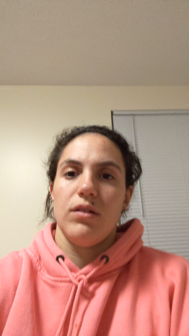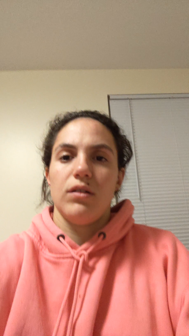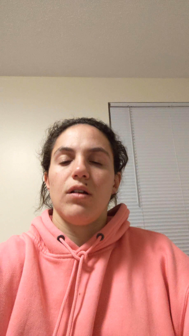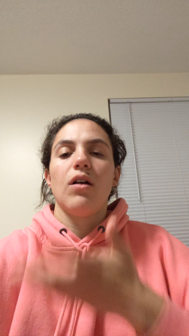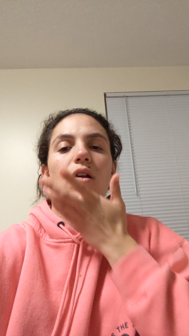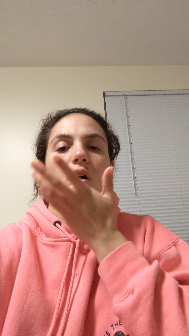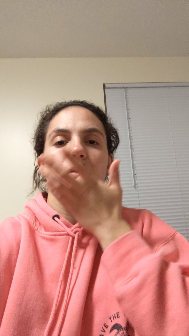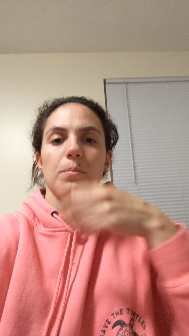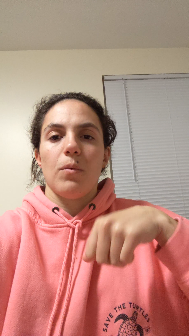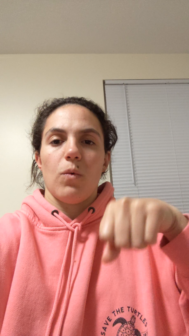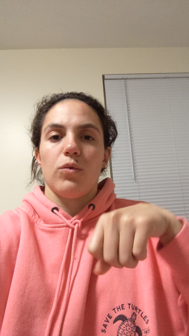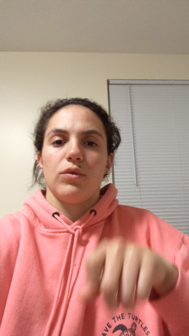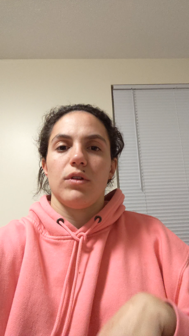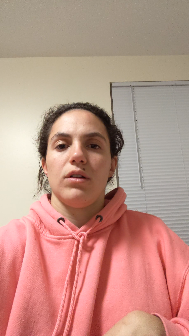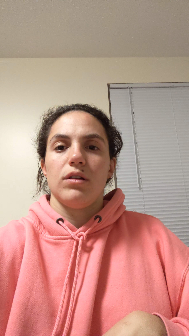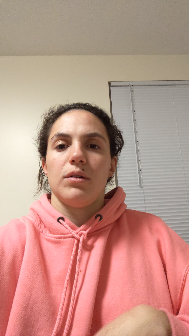lawn mower